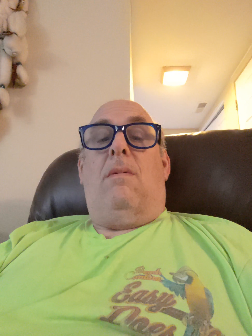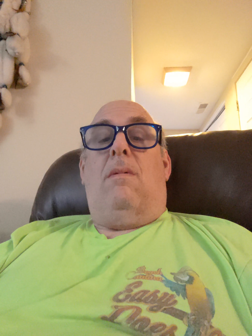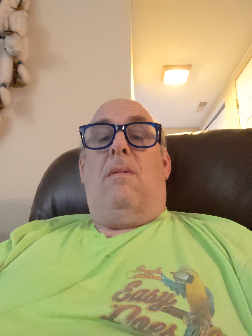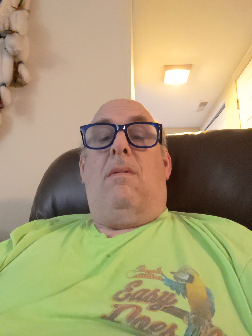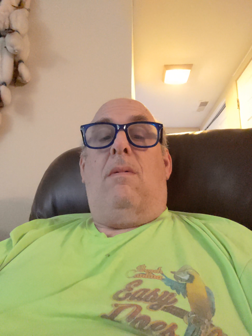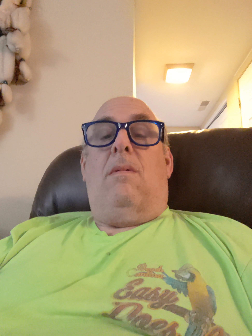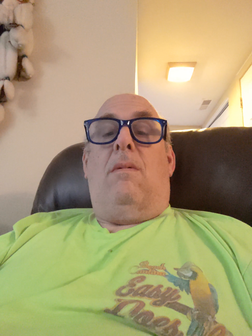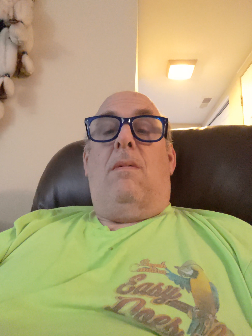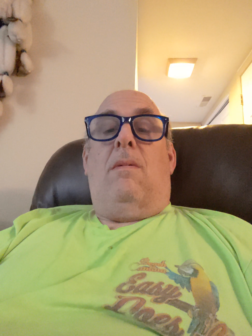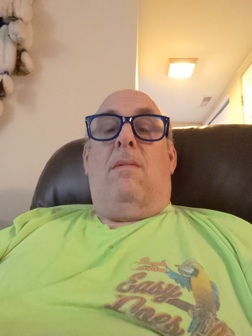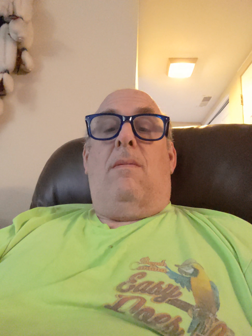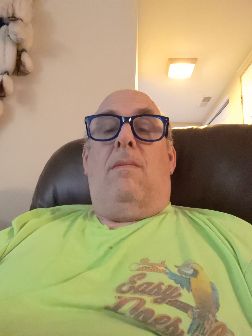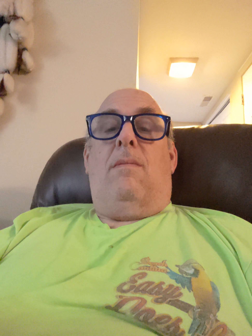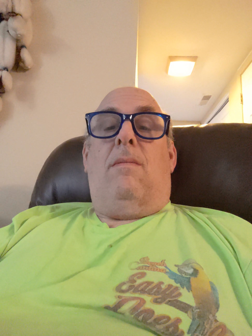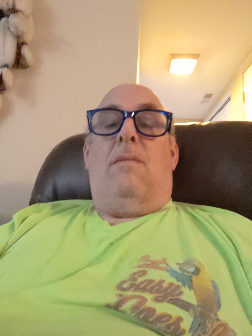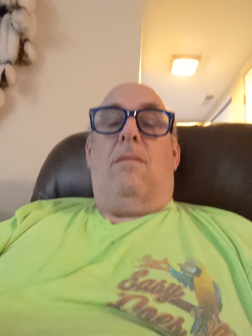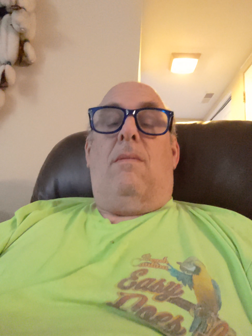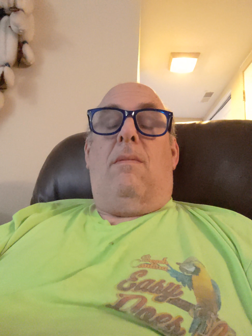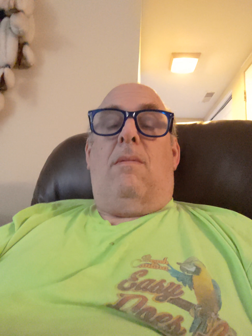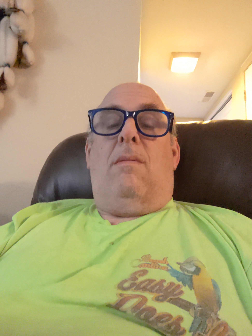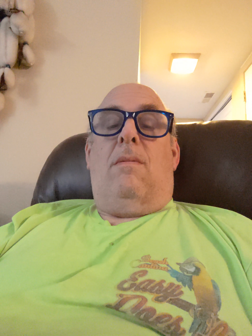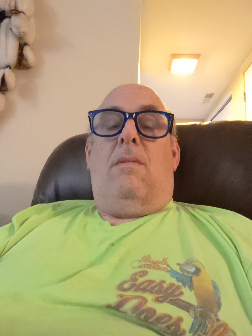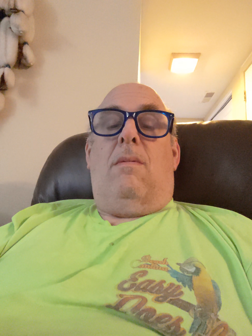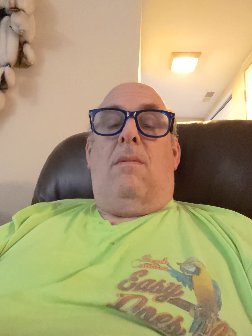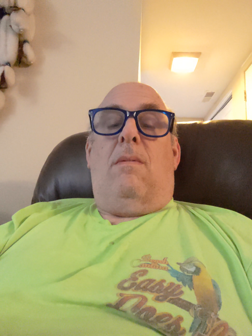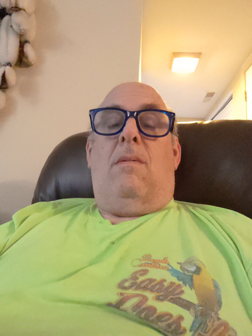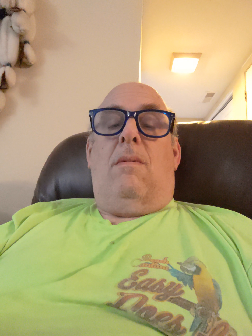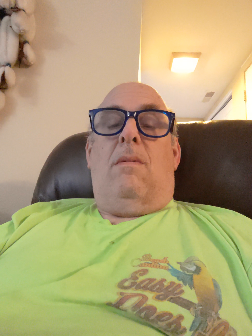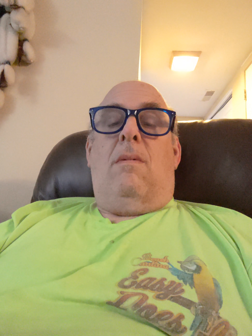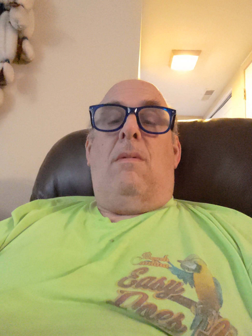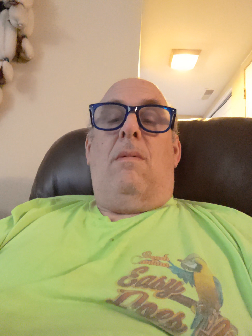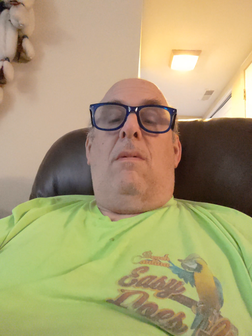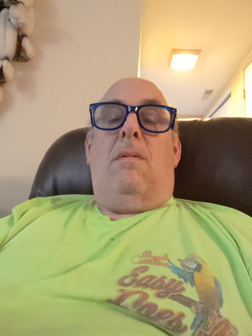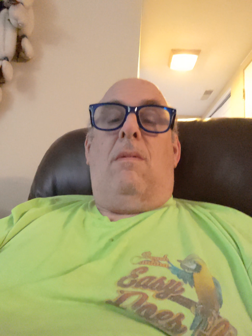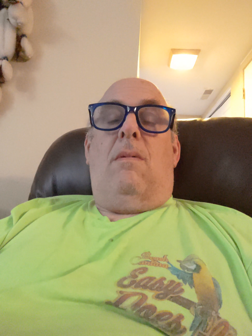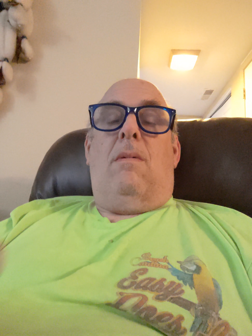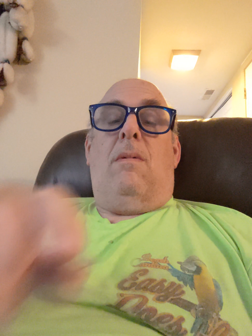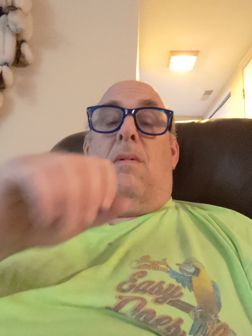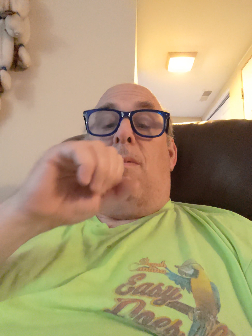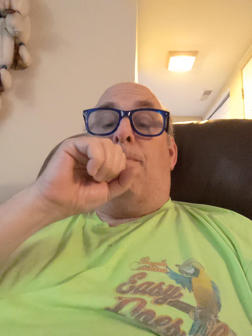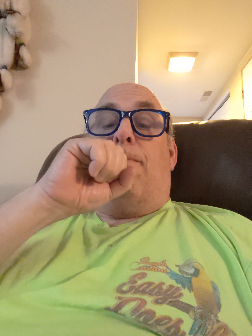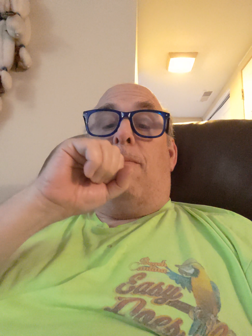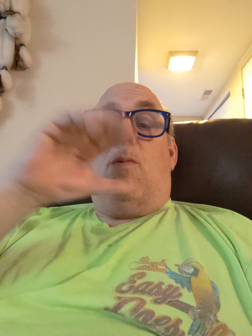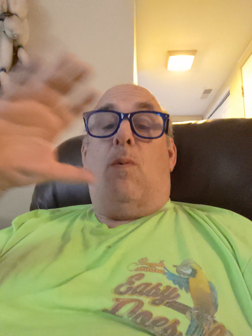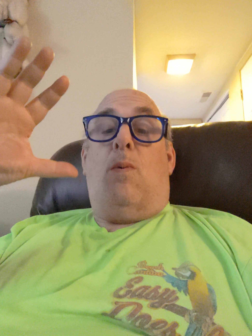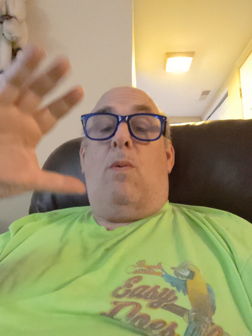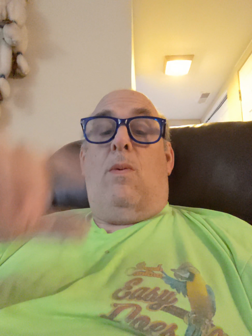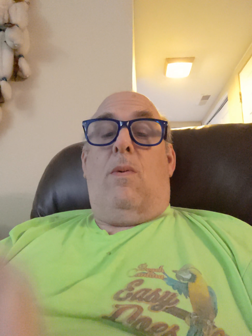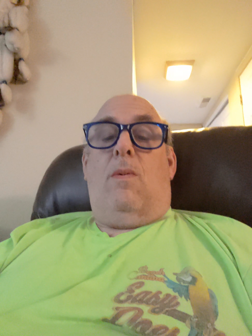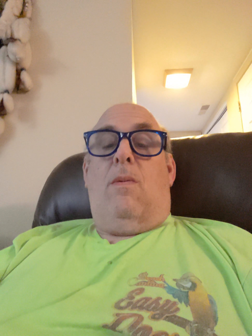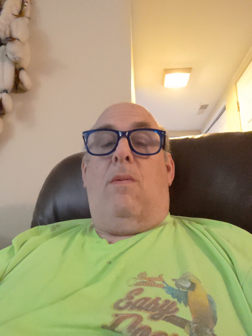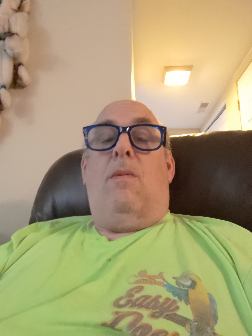balloon